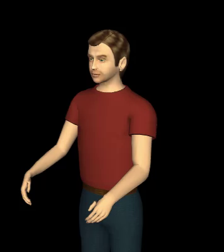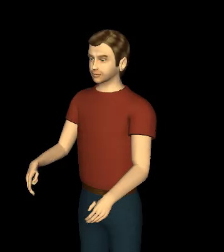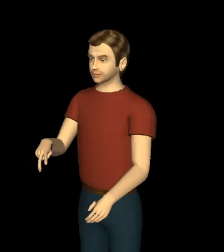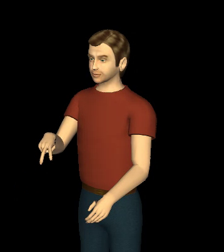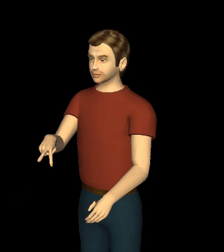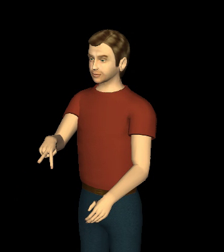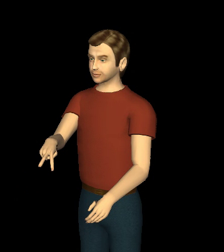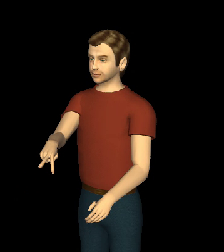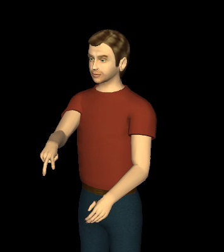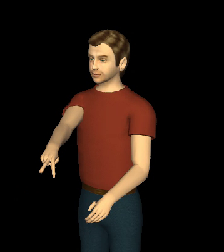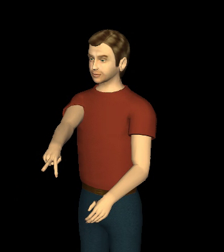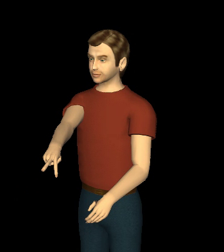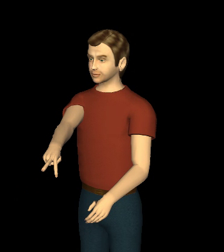يمشي